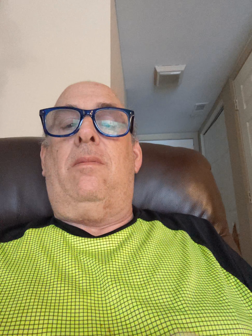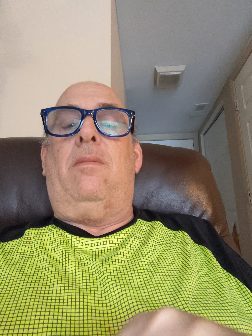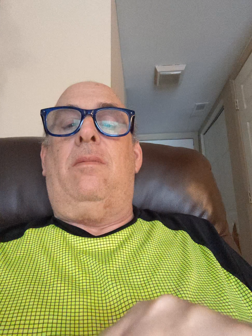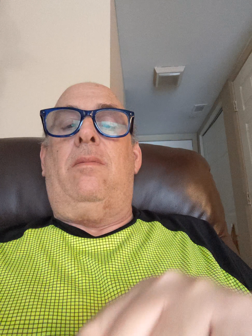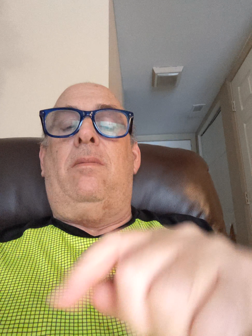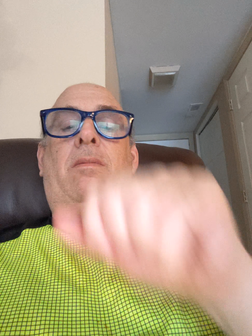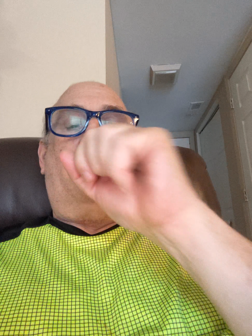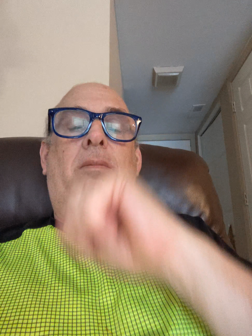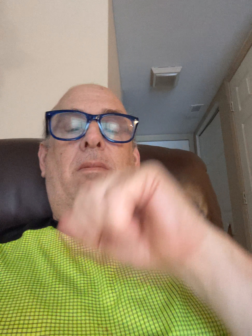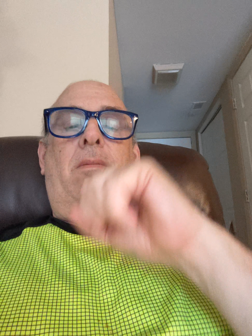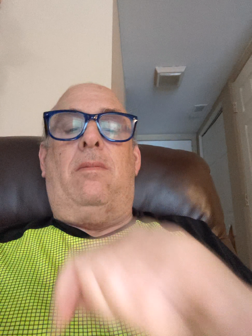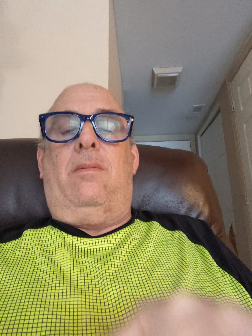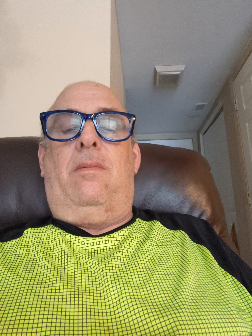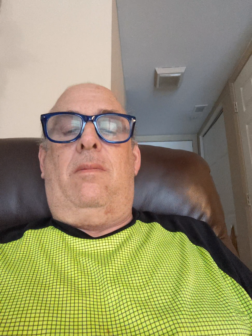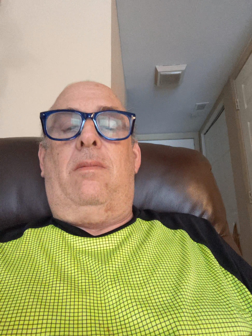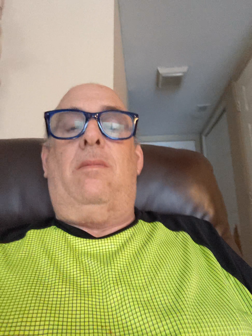ice cream